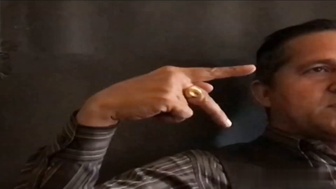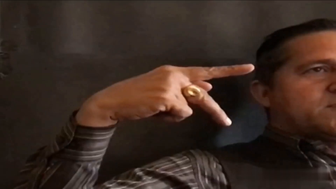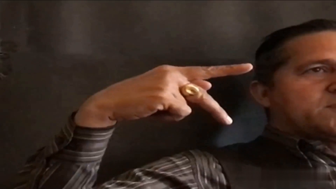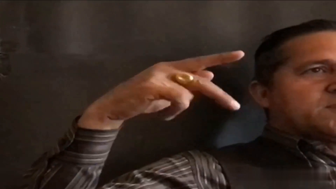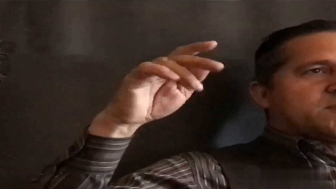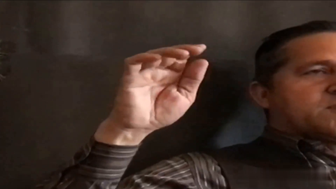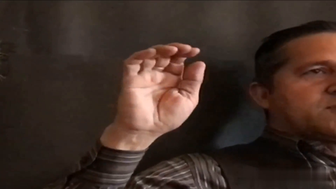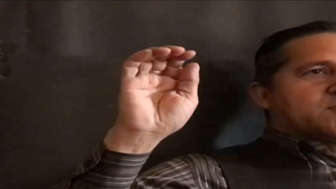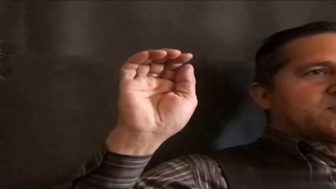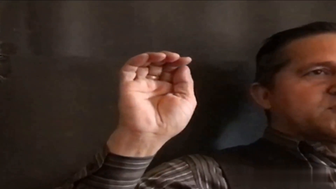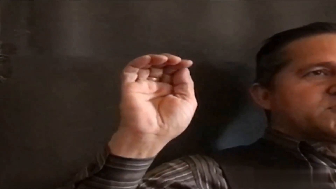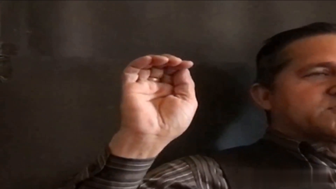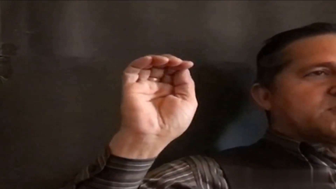स